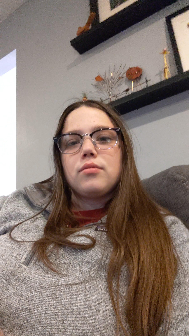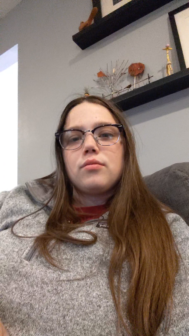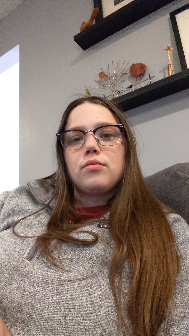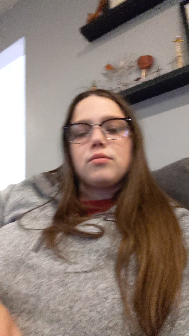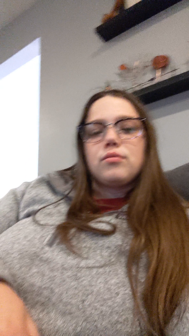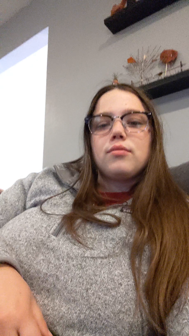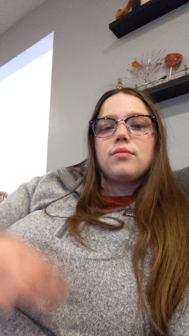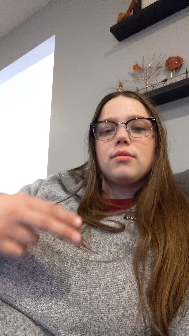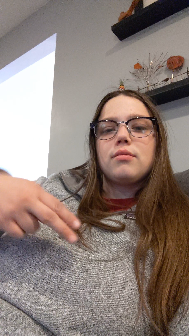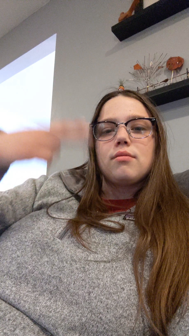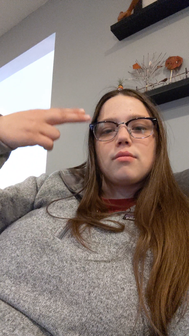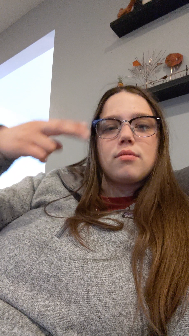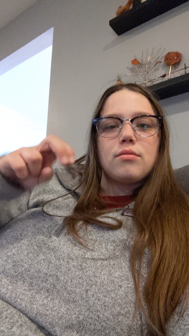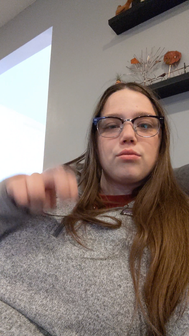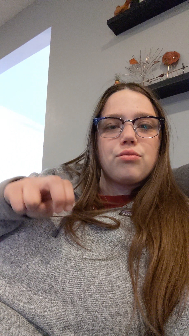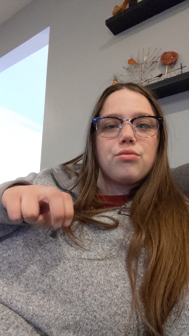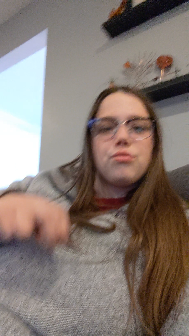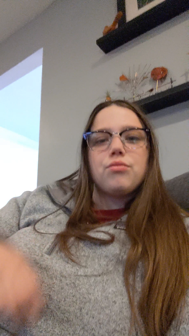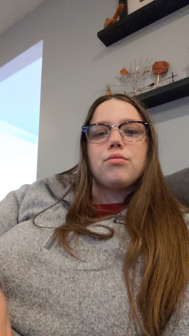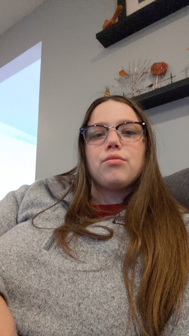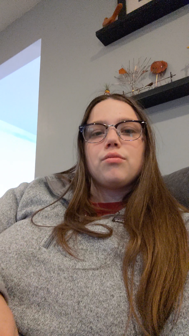high chair